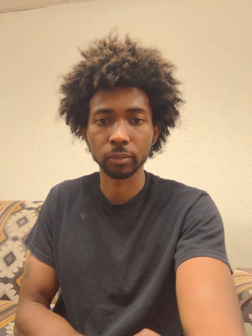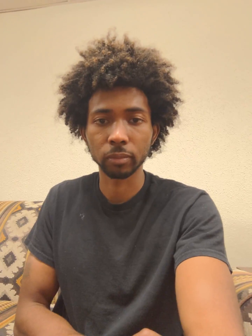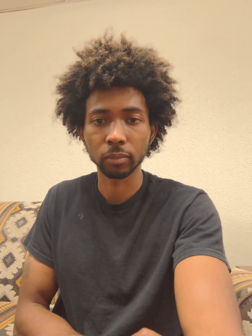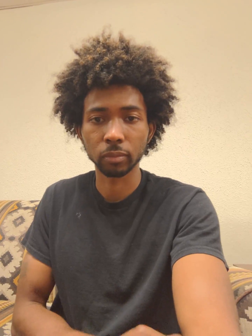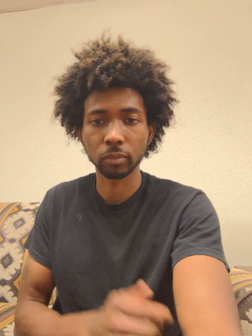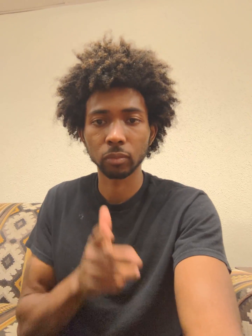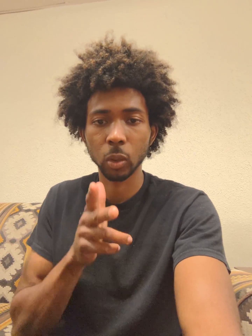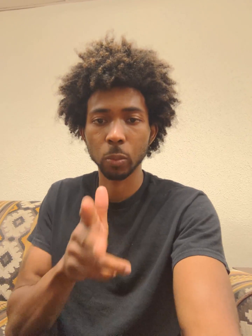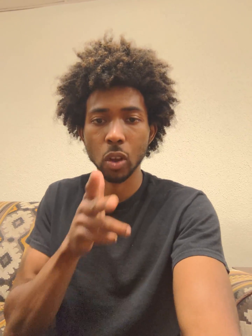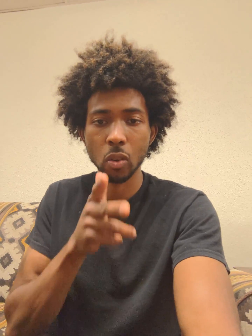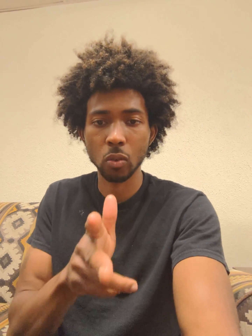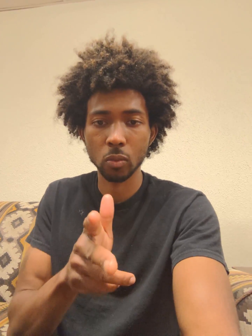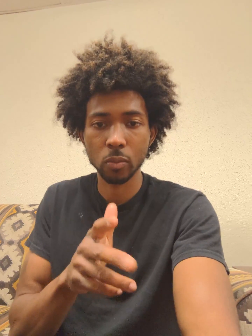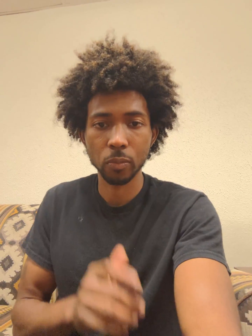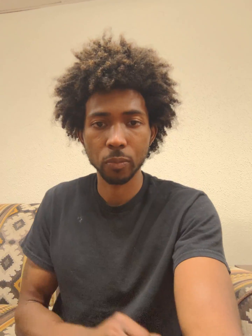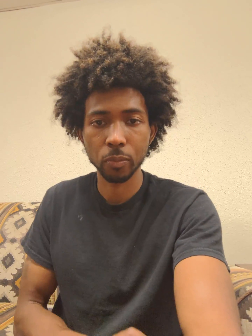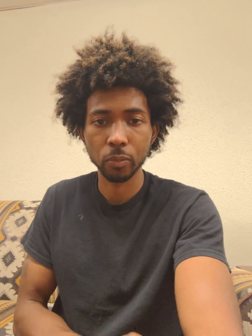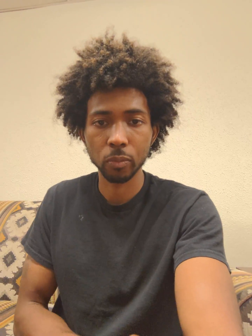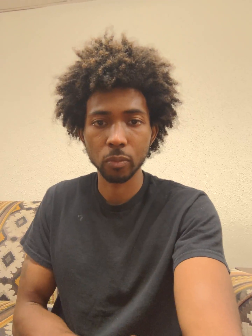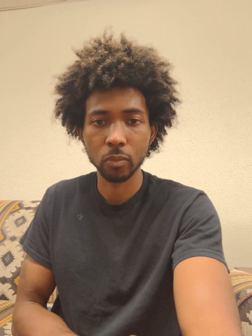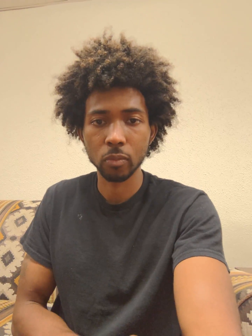garage